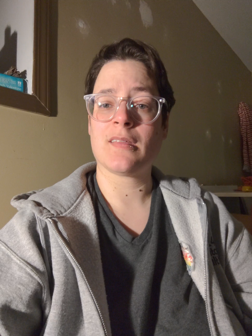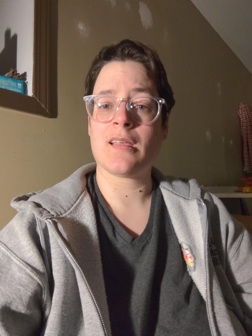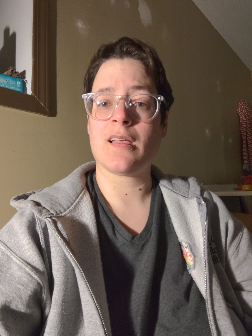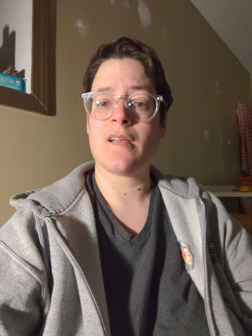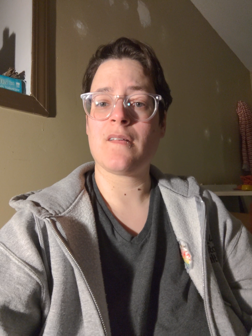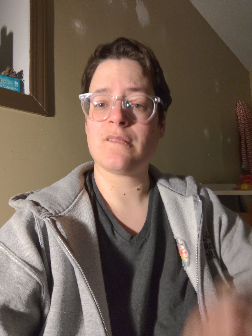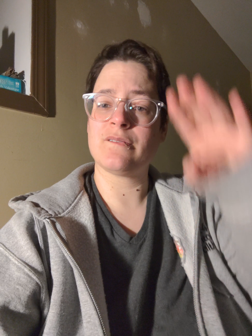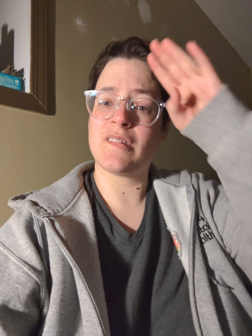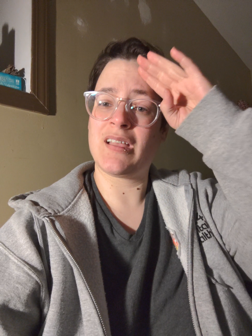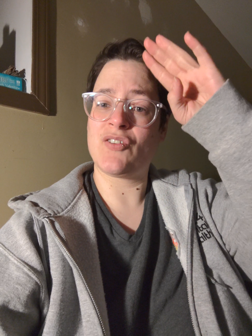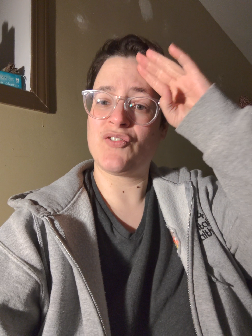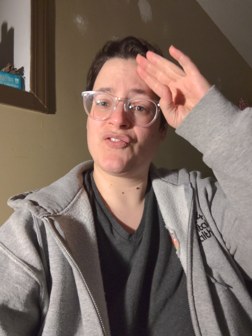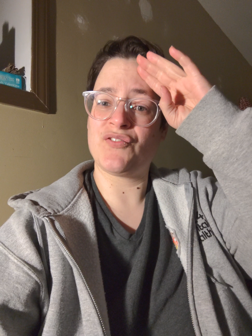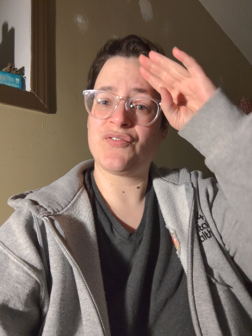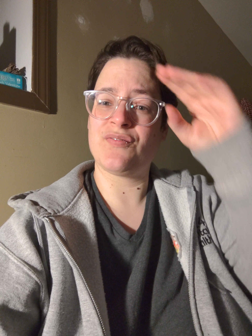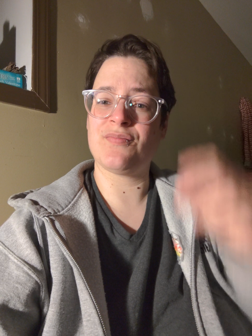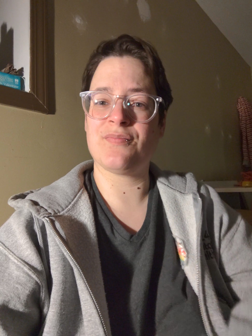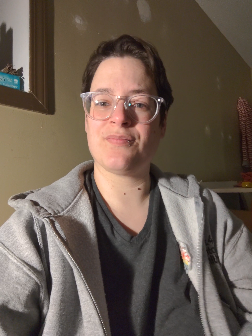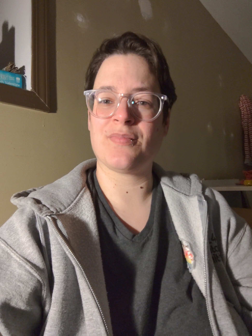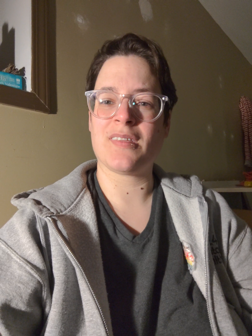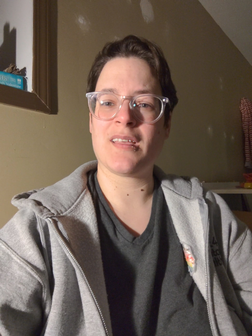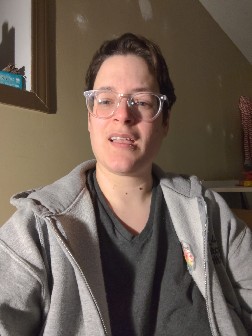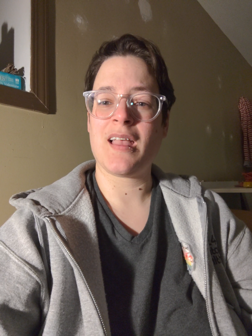fireman